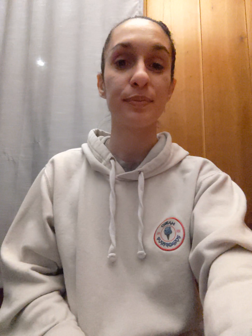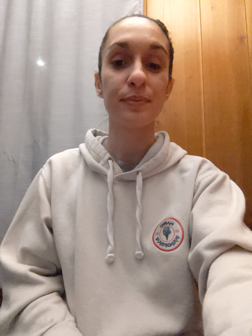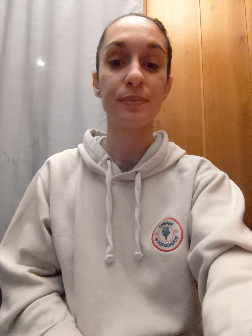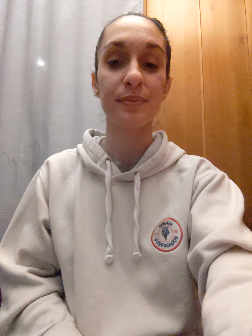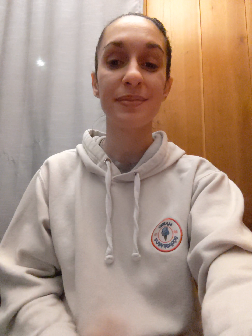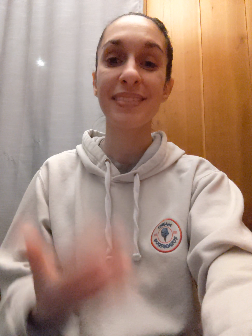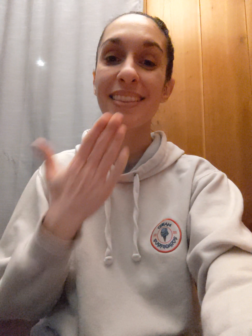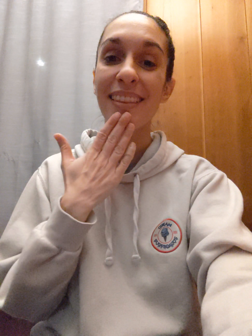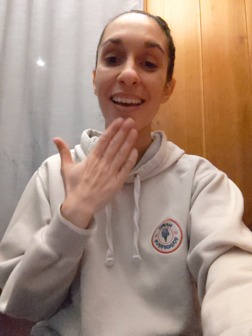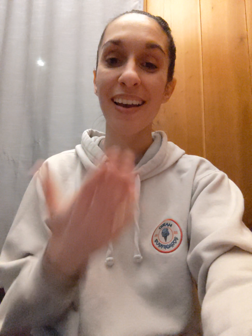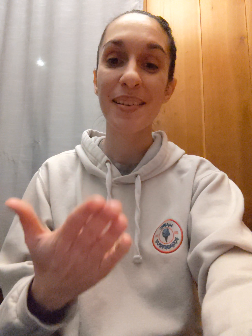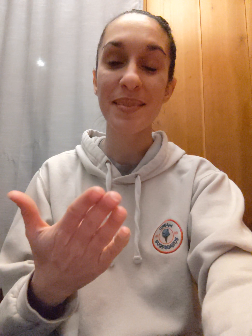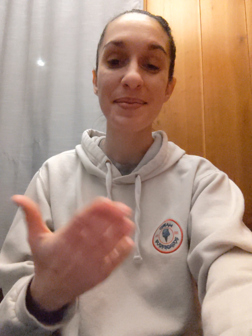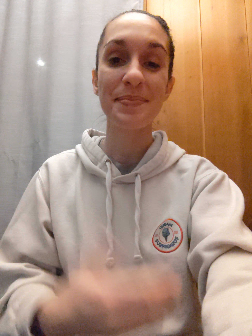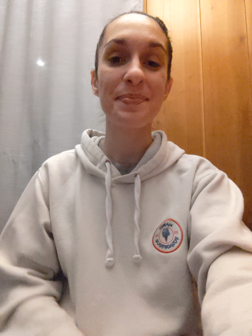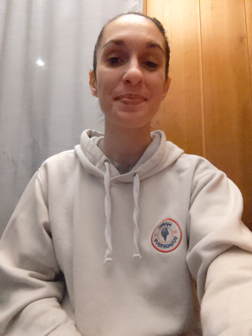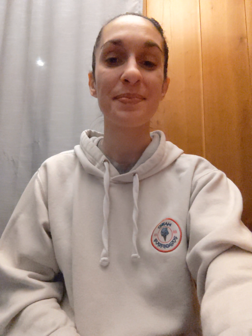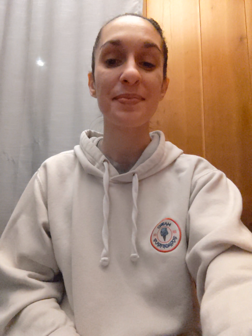thank you